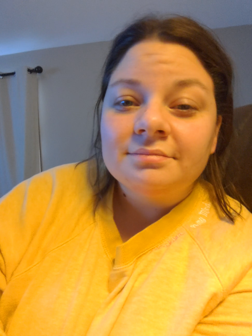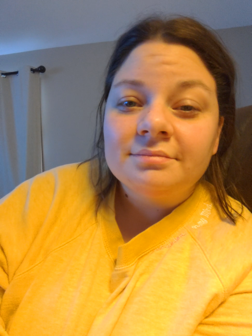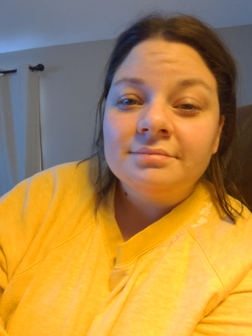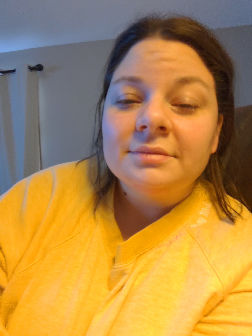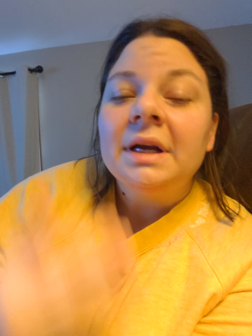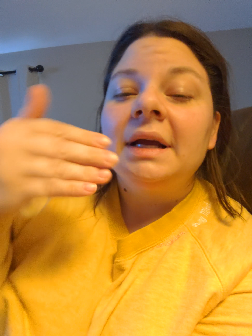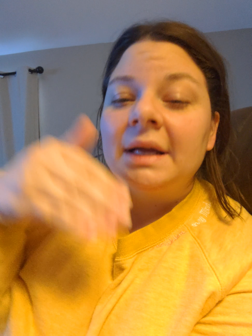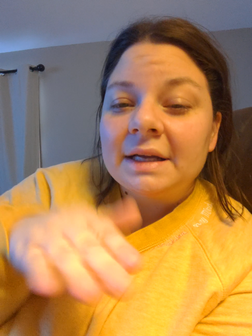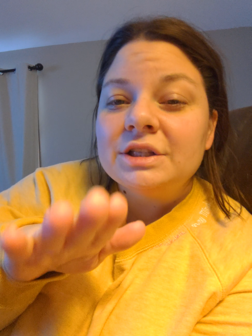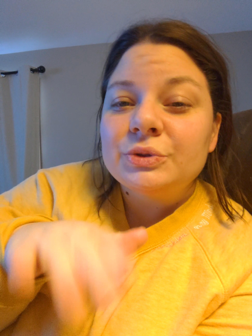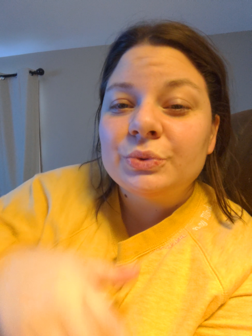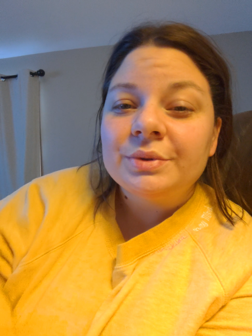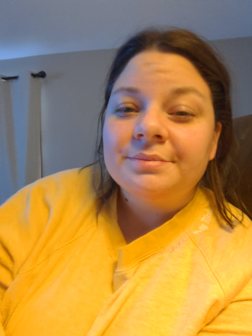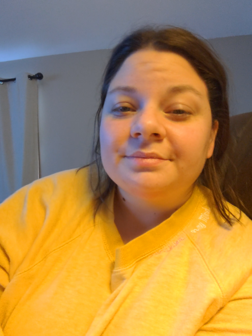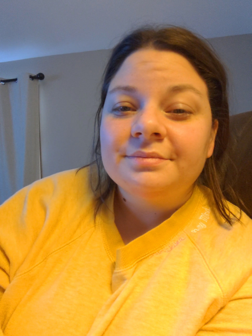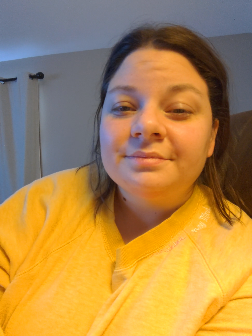into